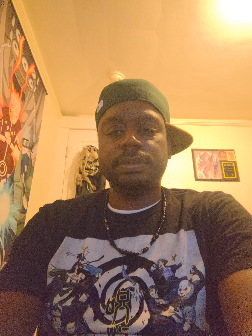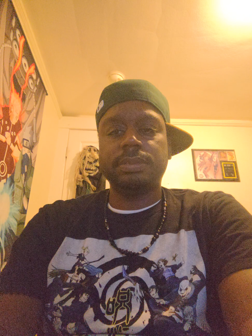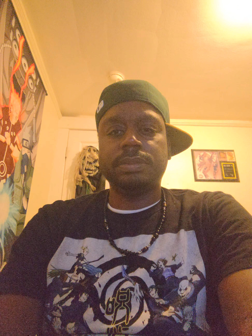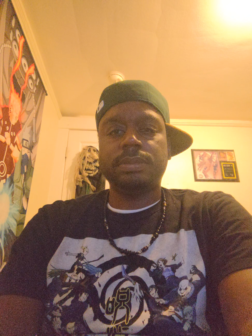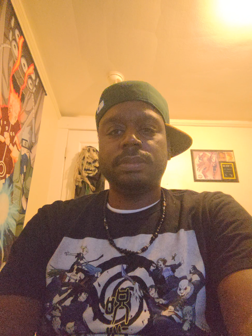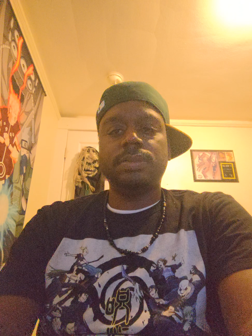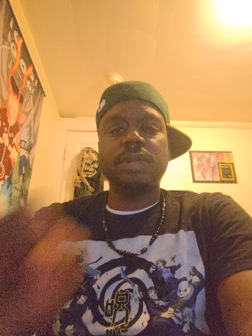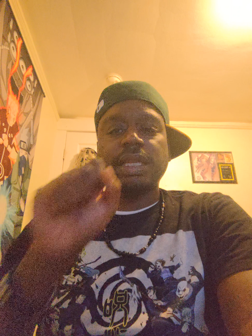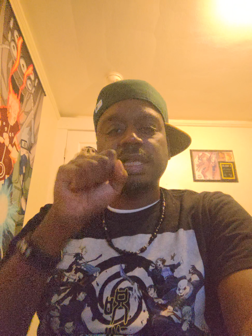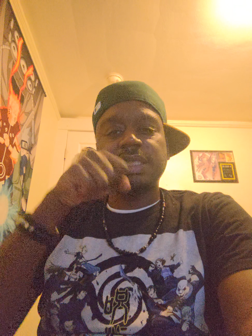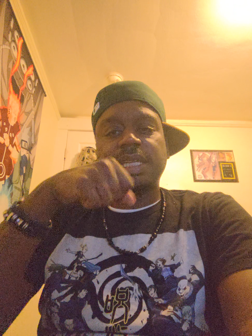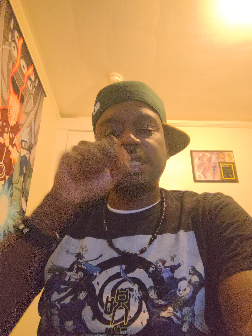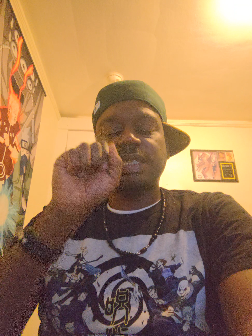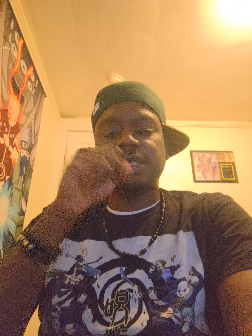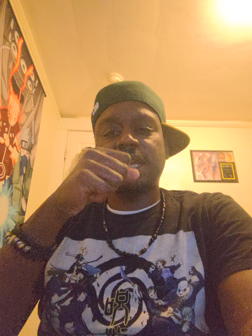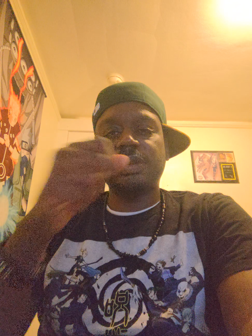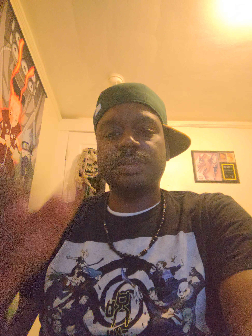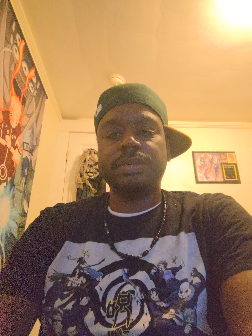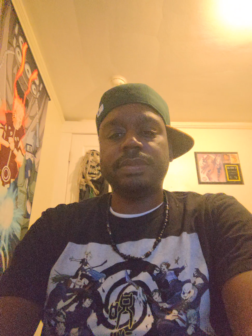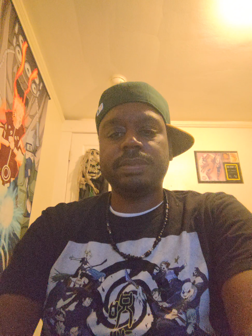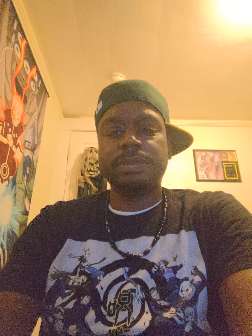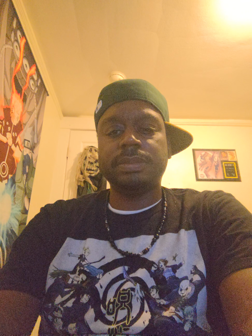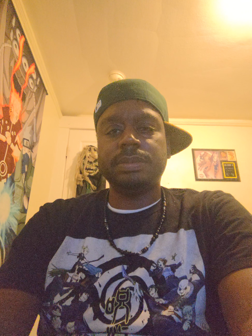carrot